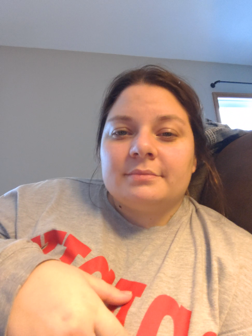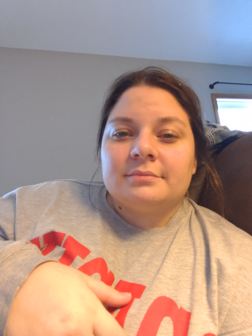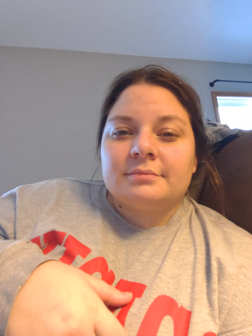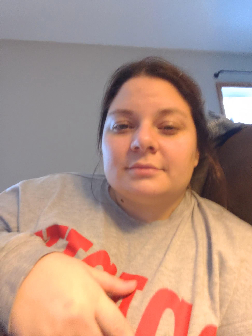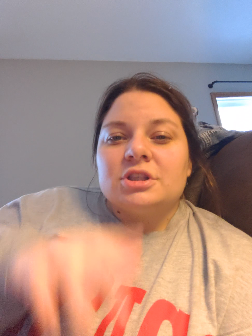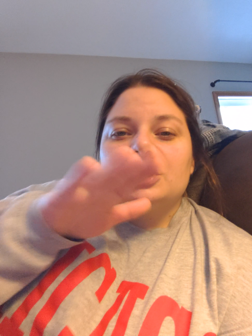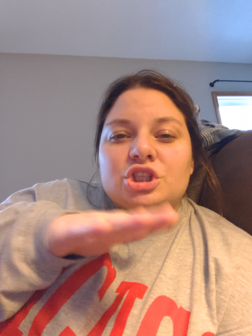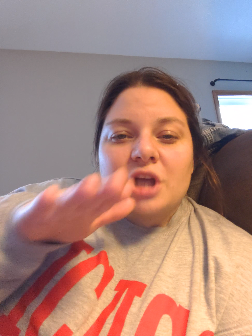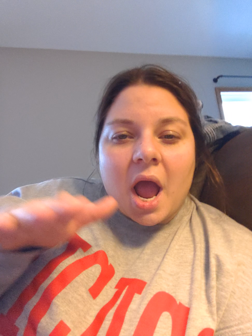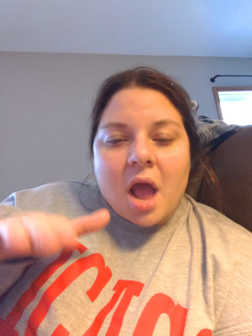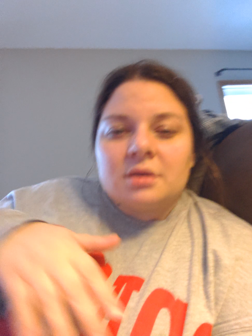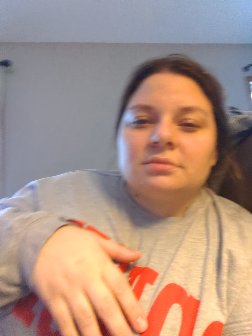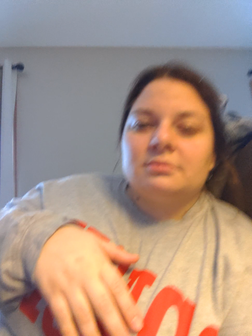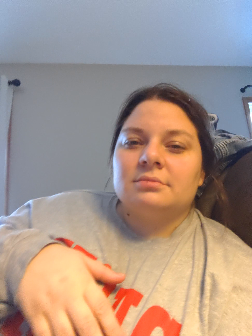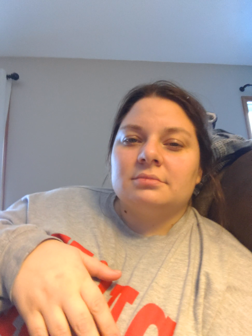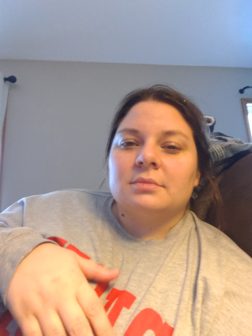child